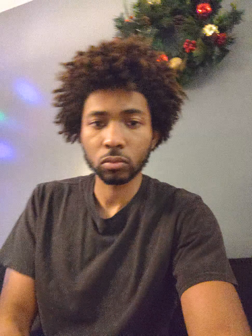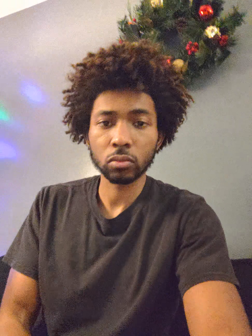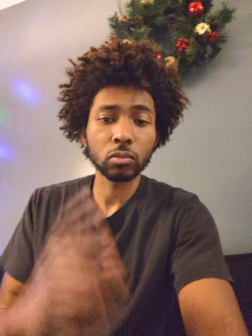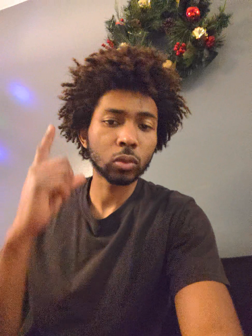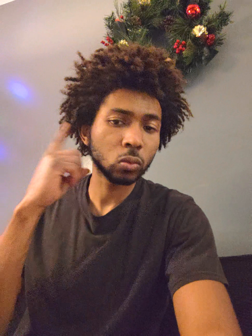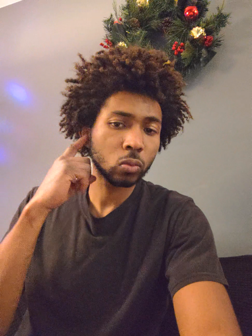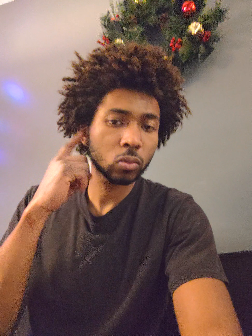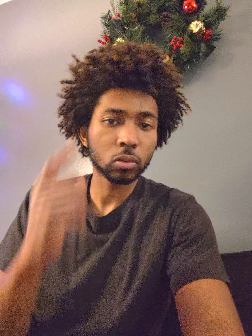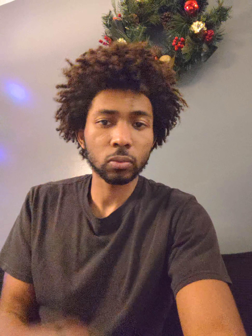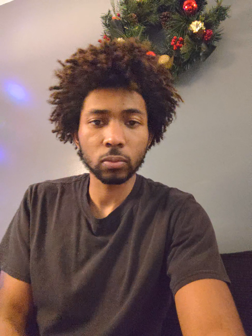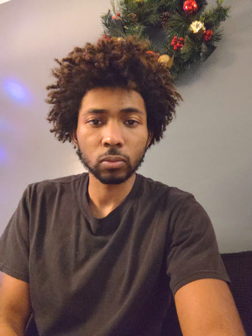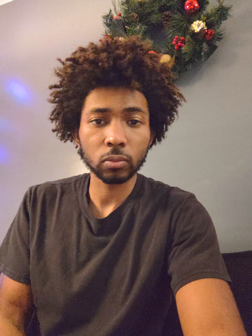hear